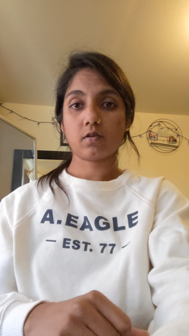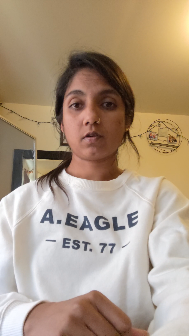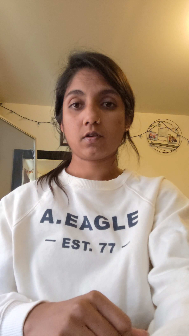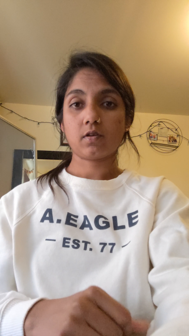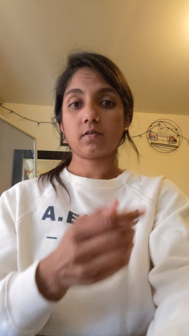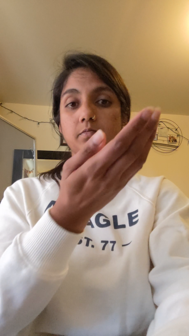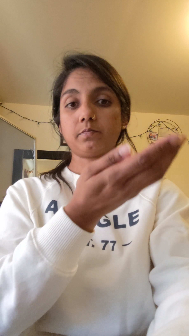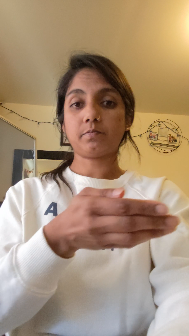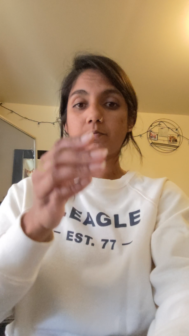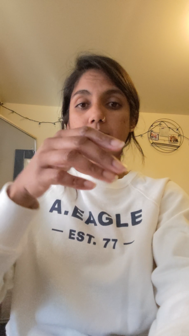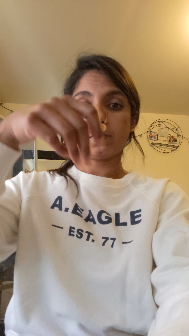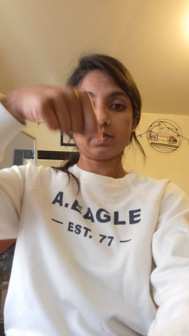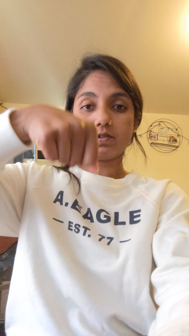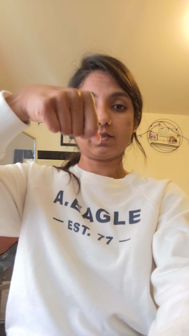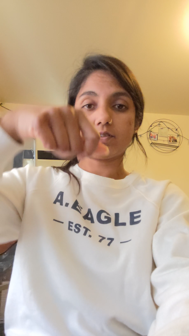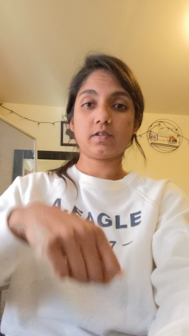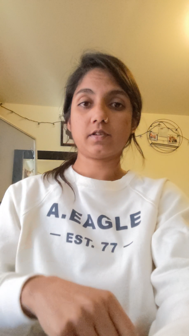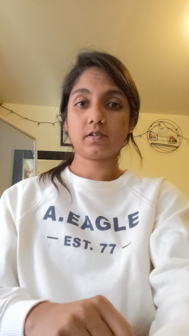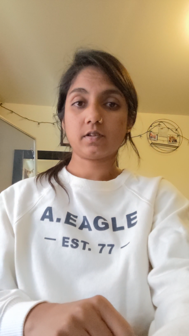basket